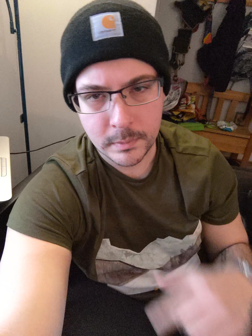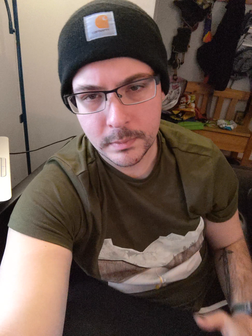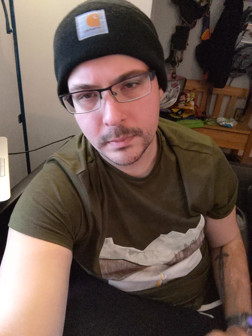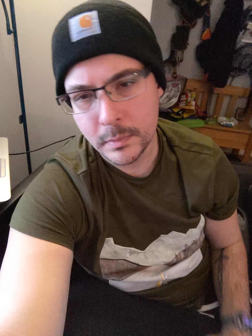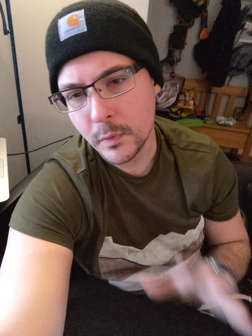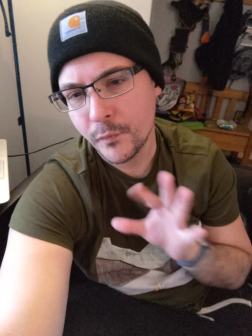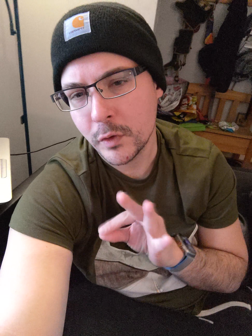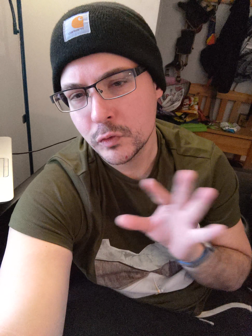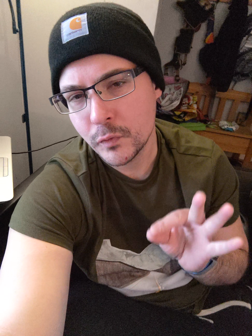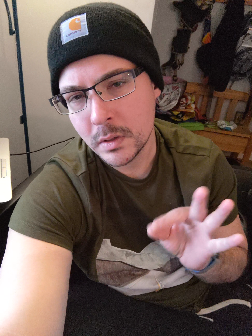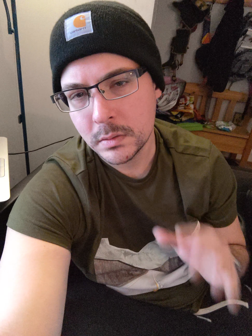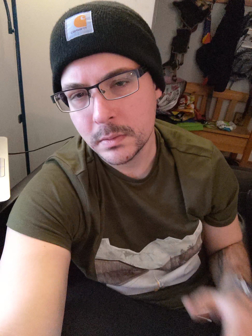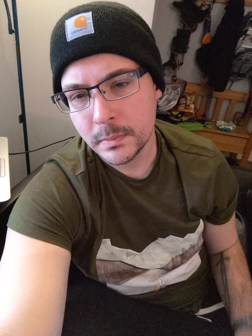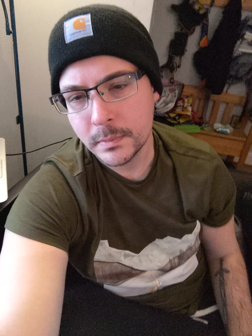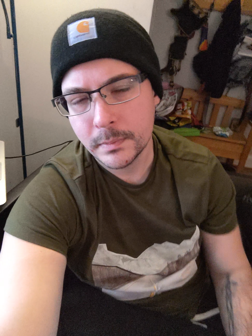french fries